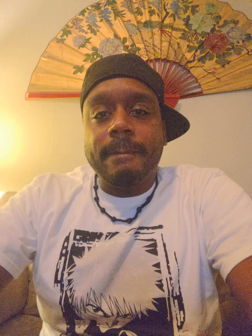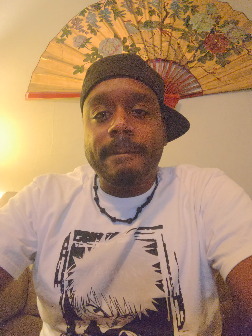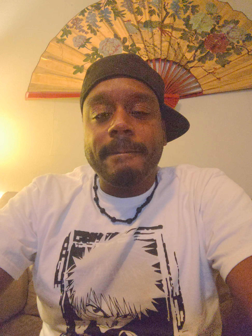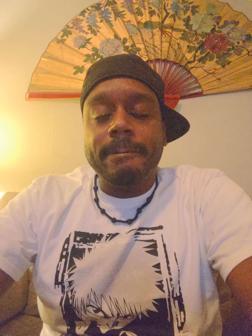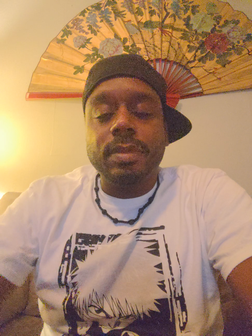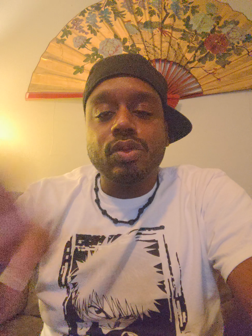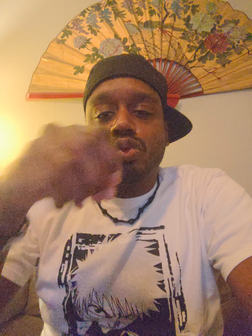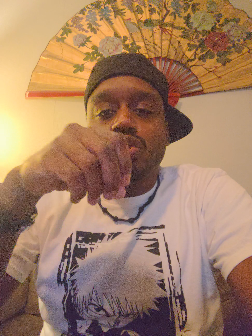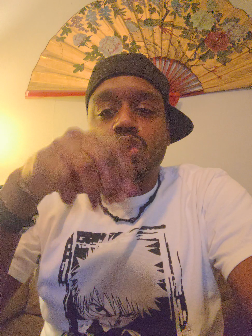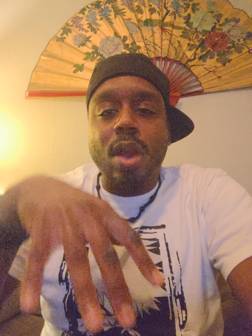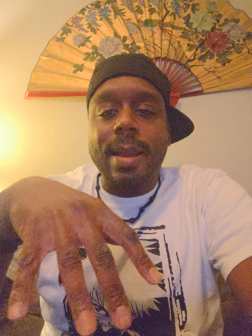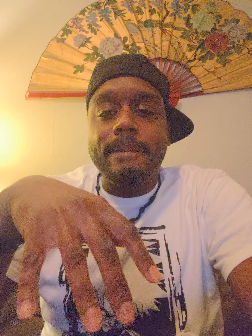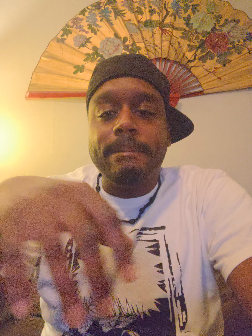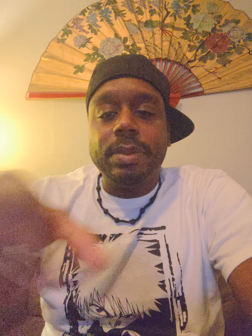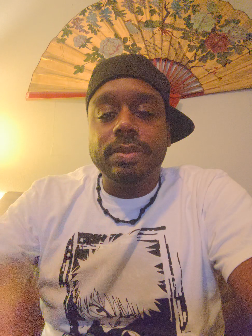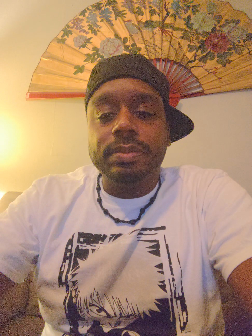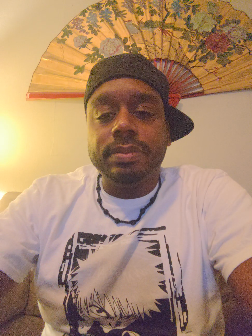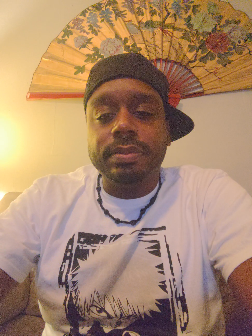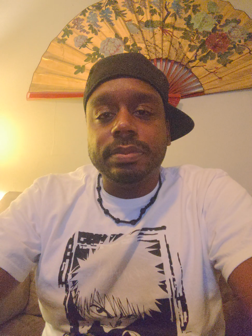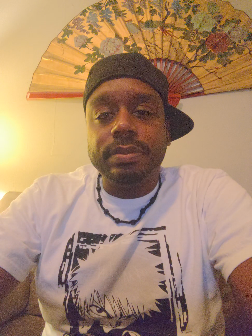drop